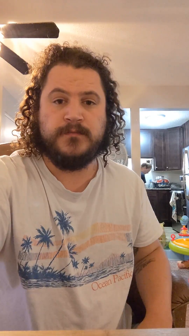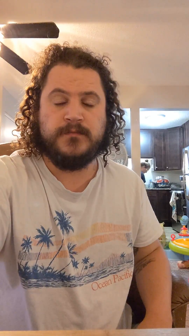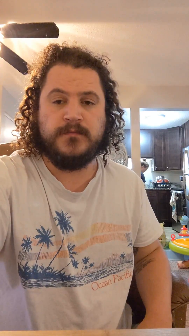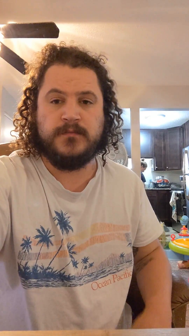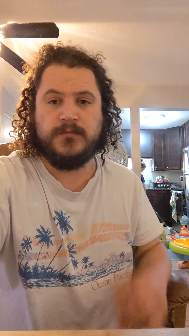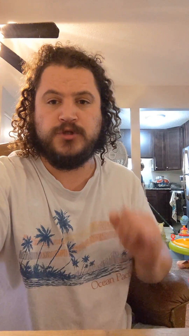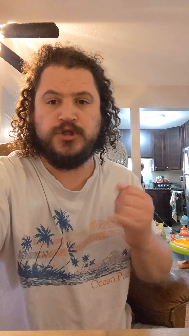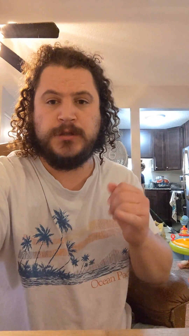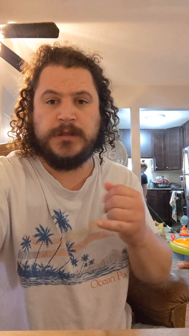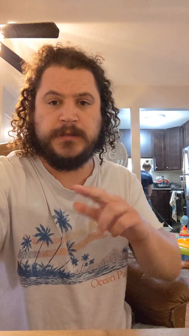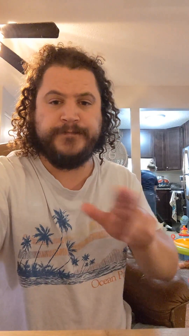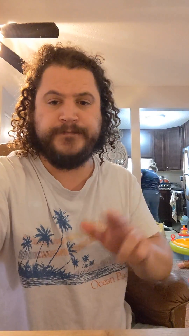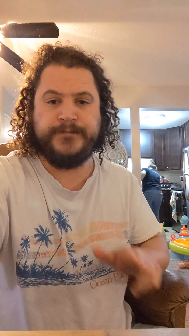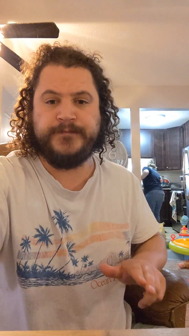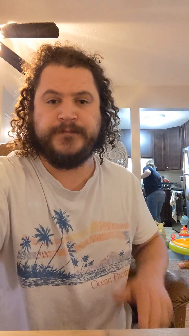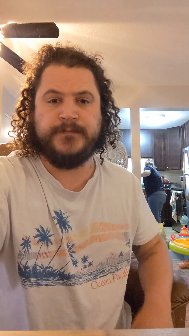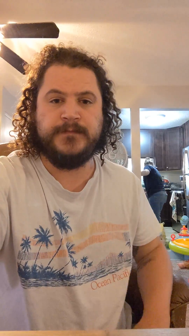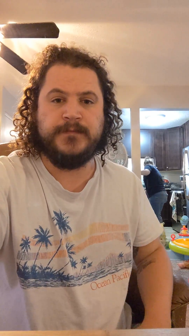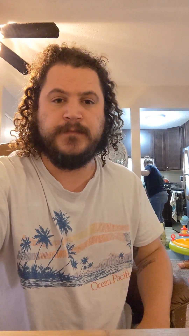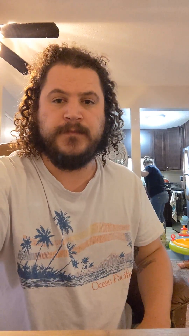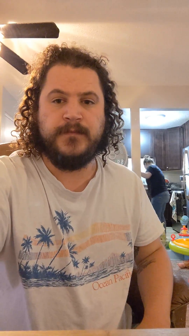jelly